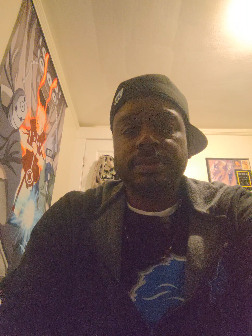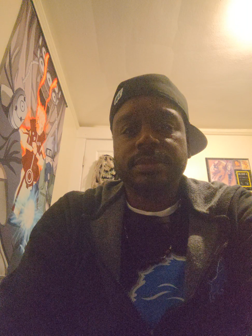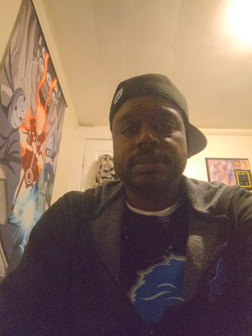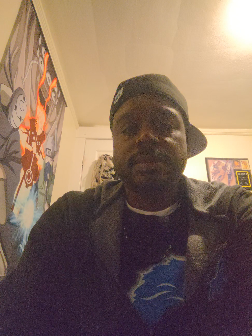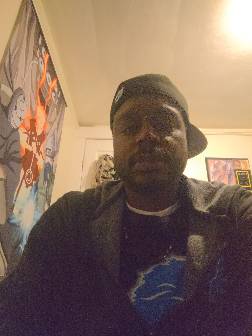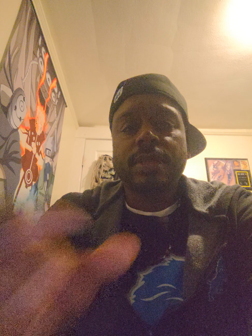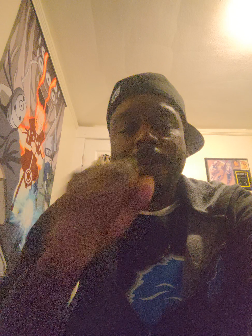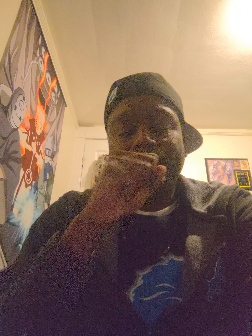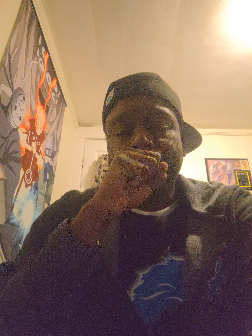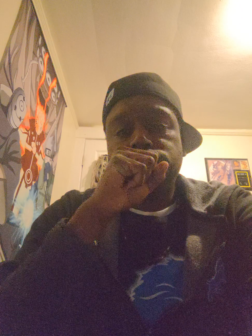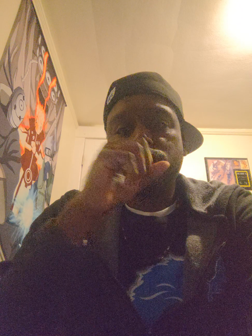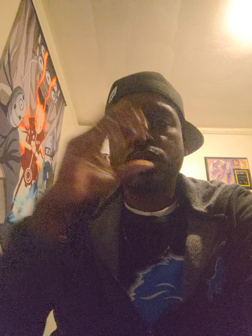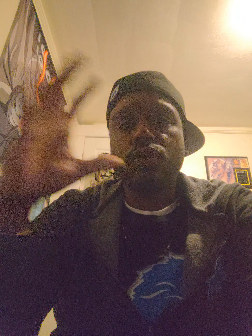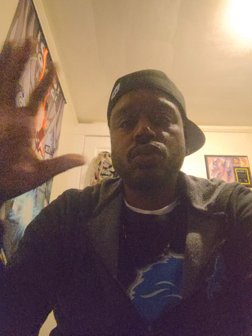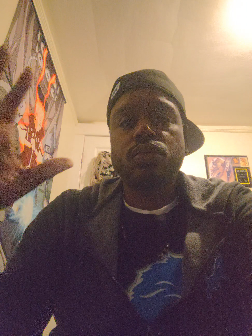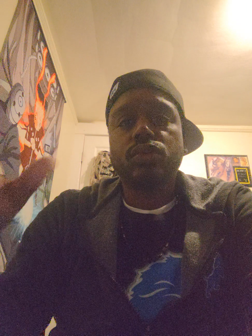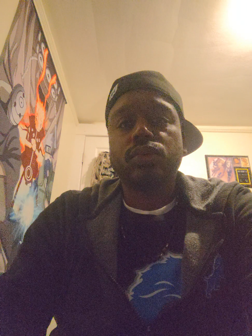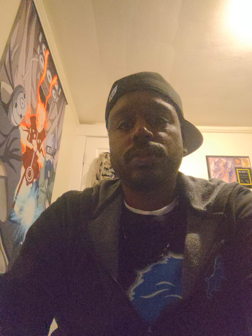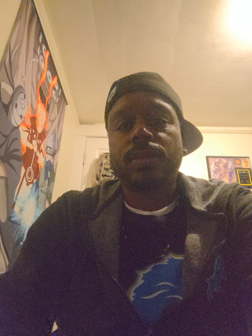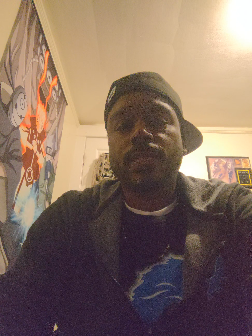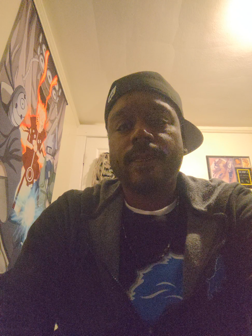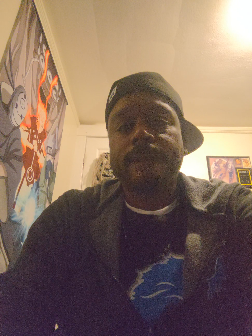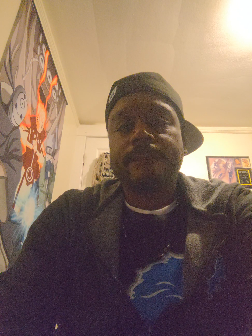balloon